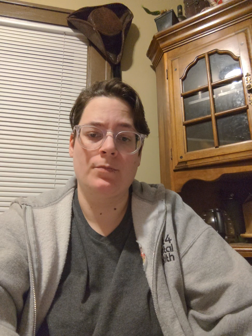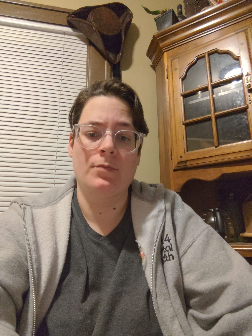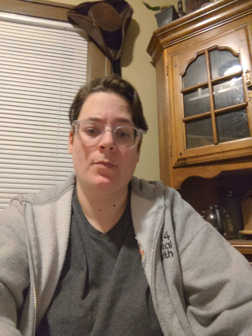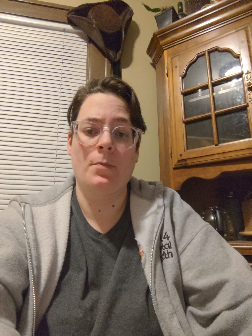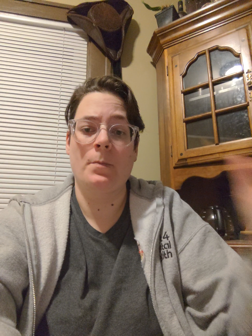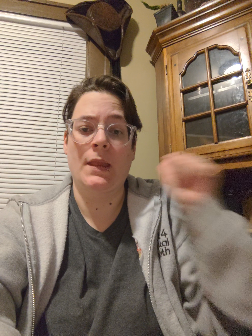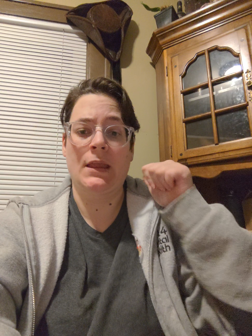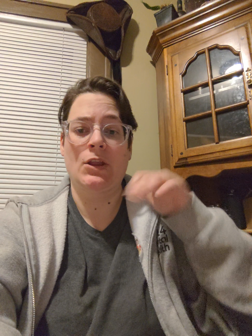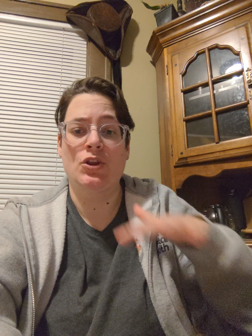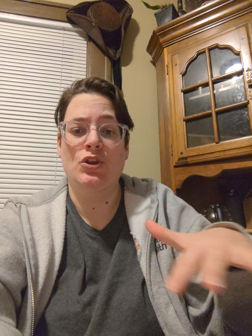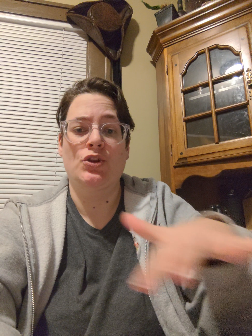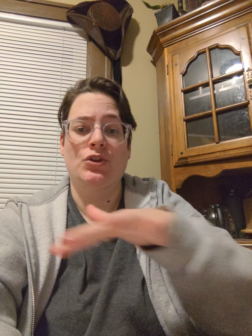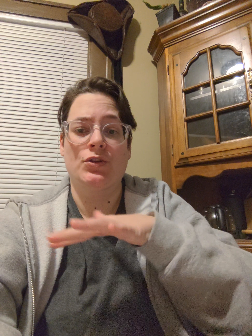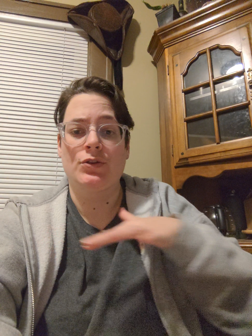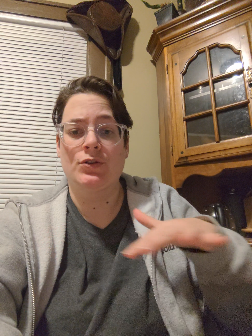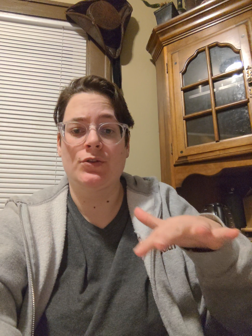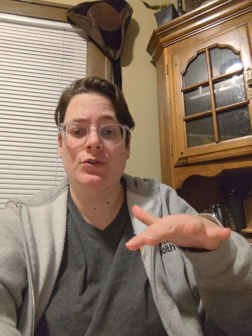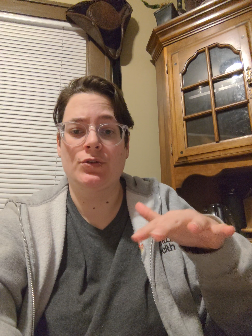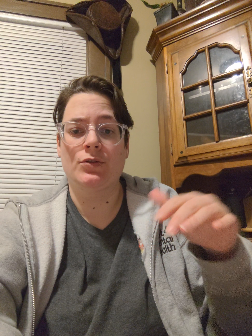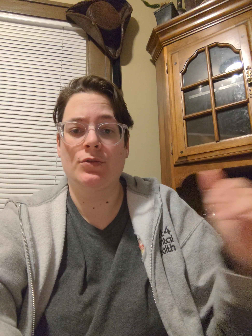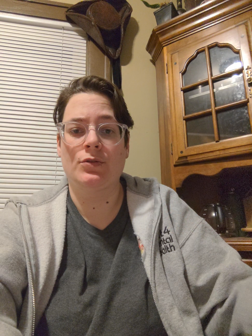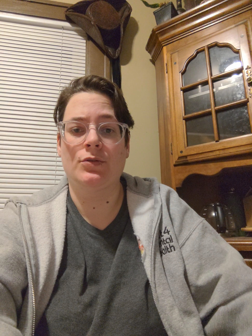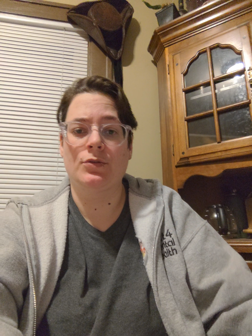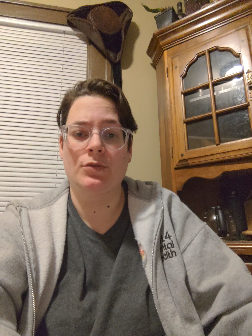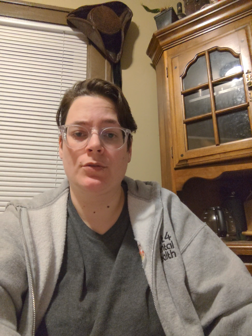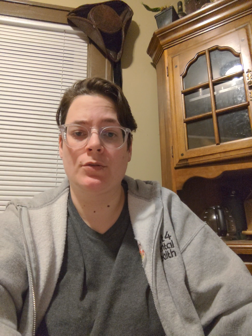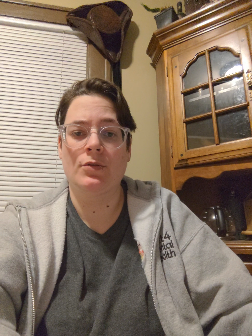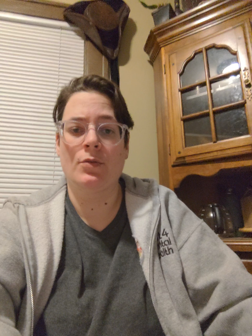backyard